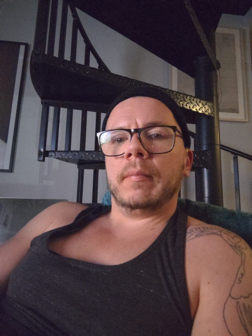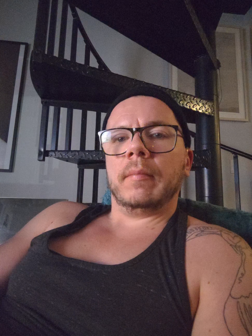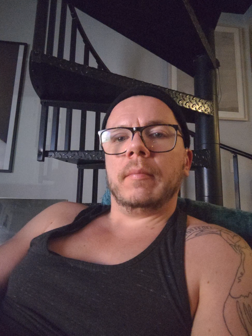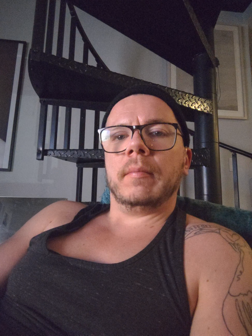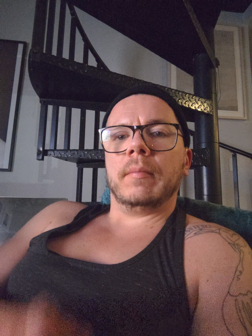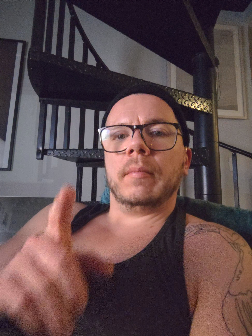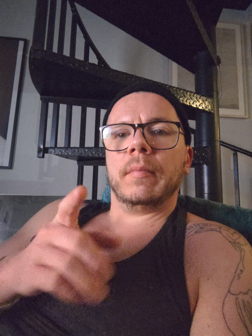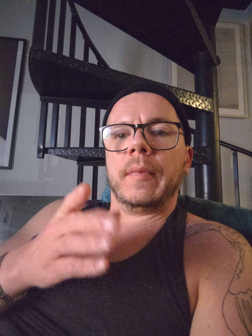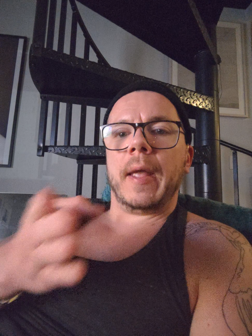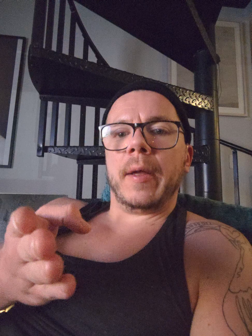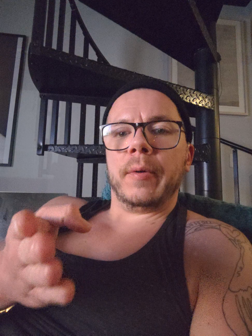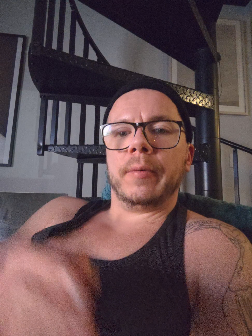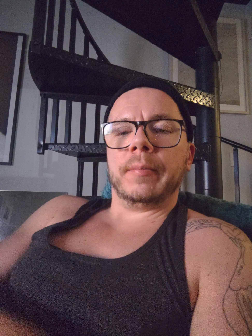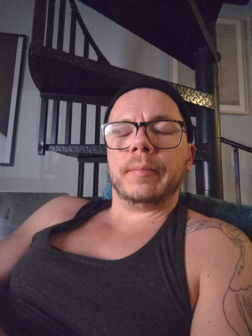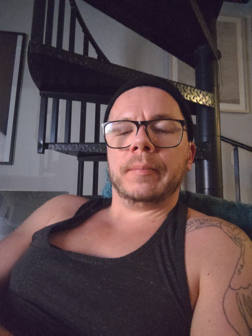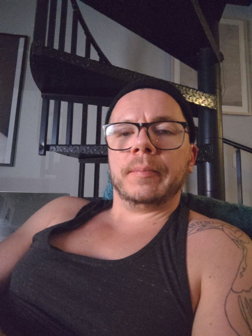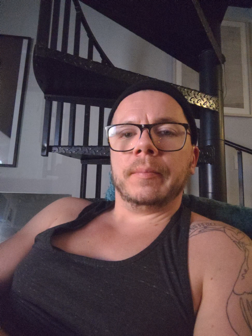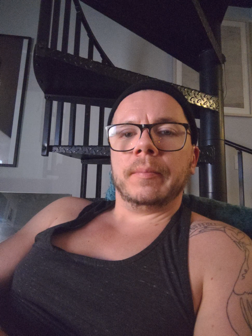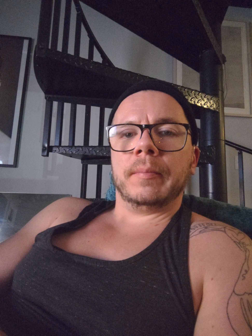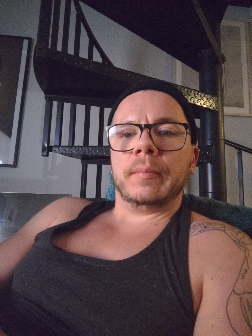there